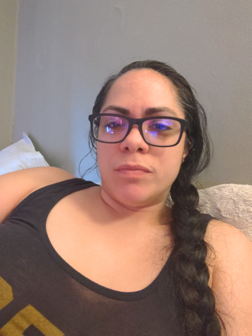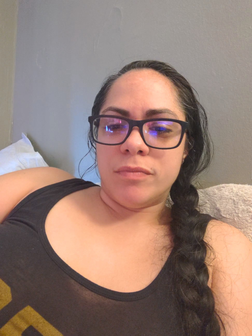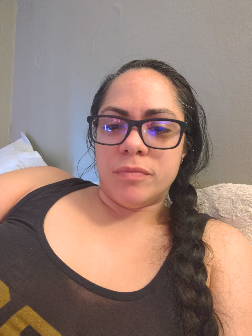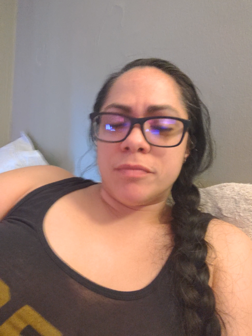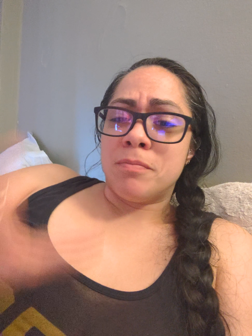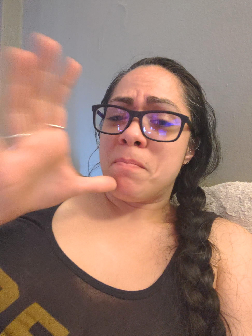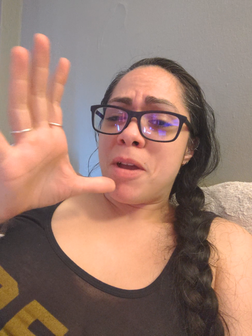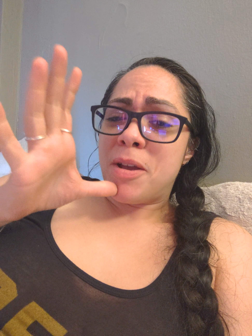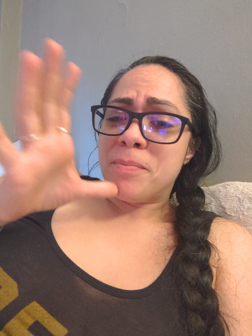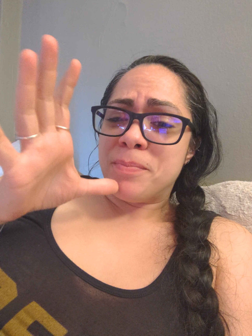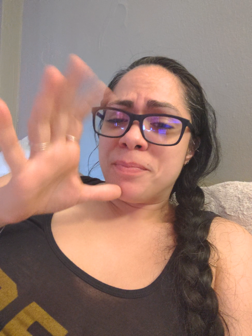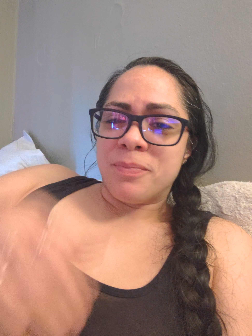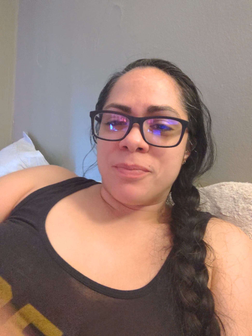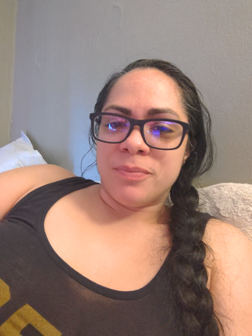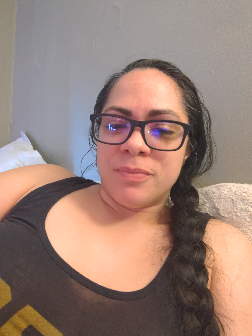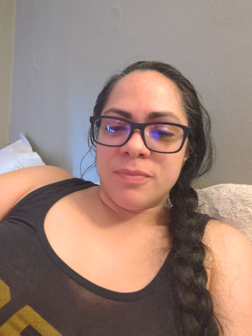mom